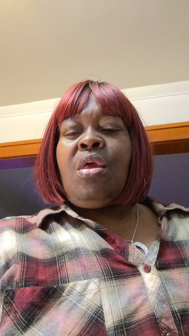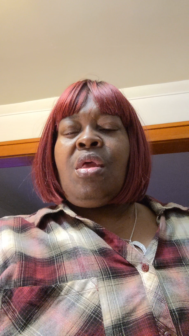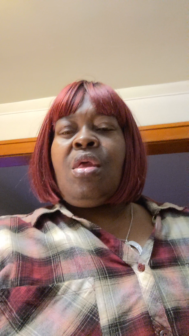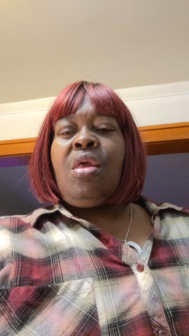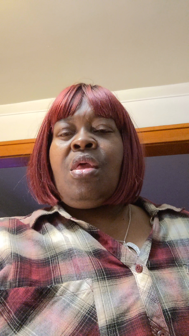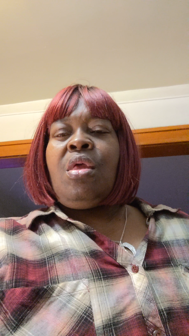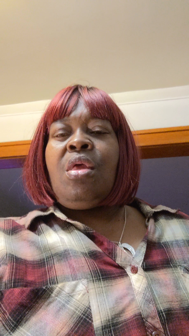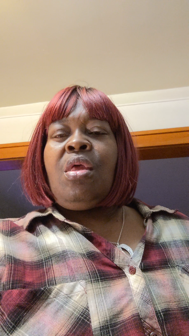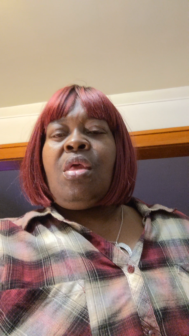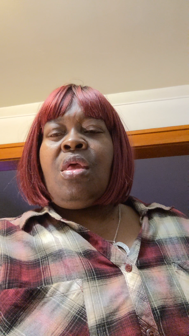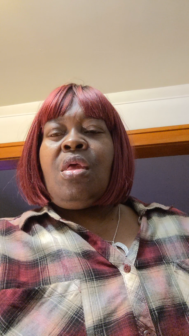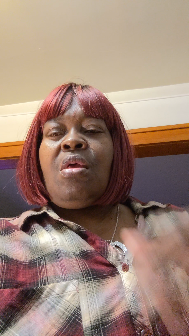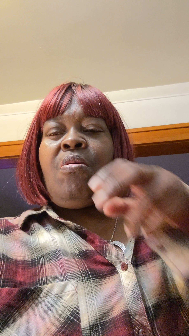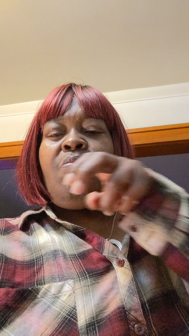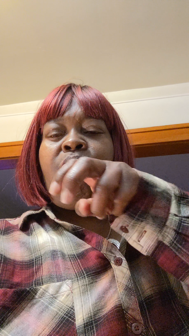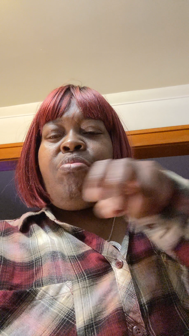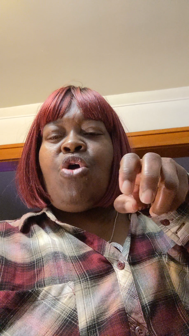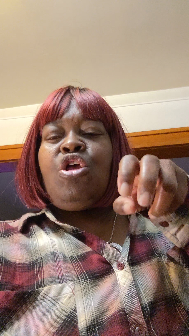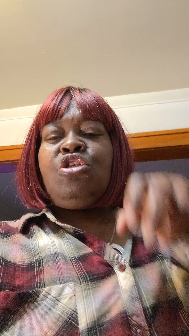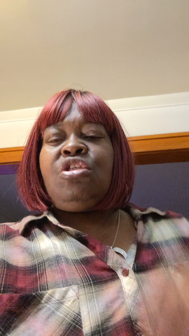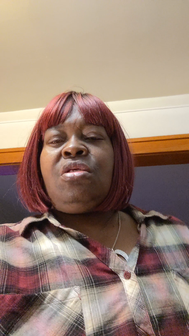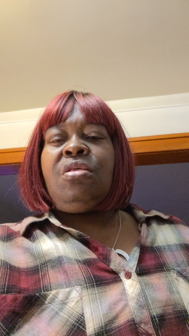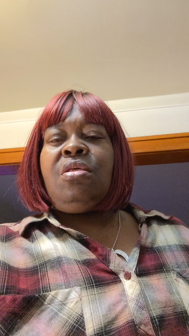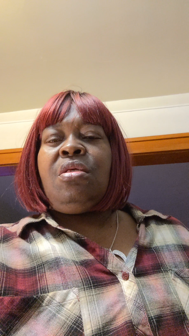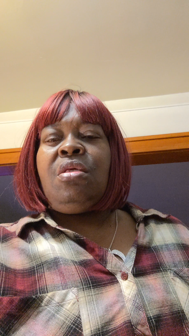porch